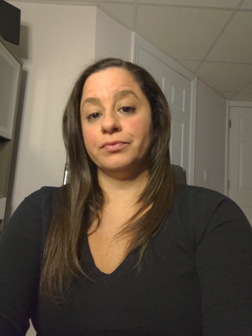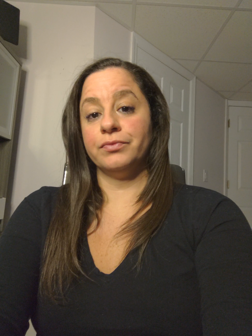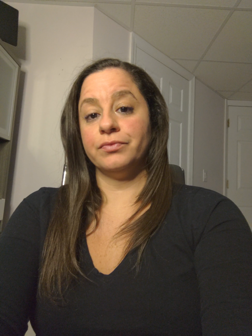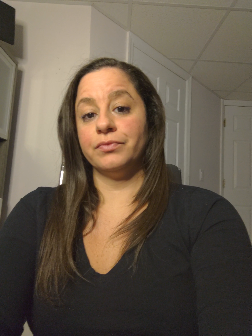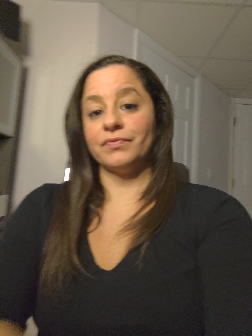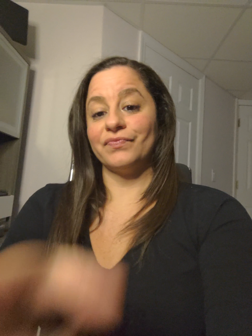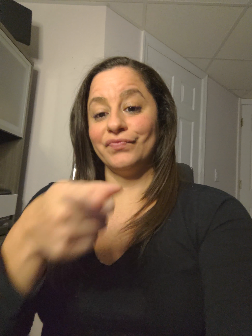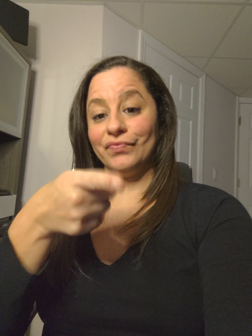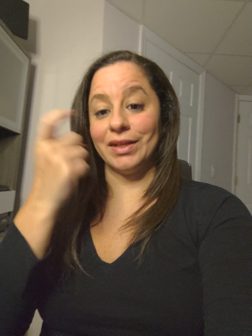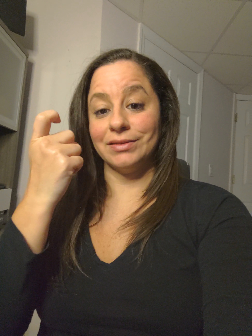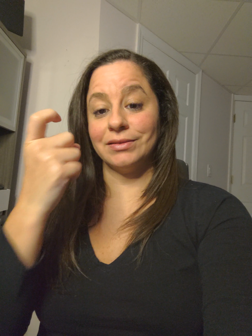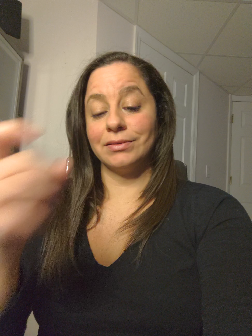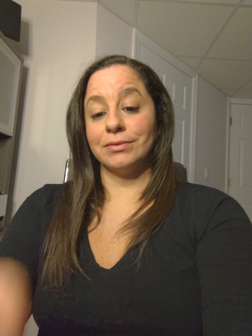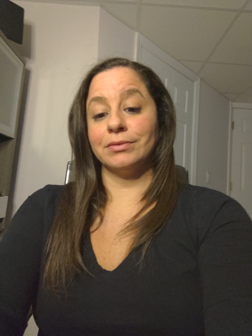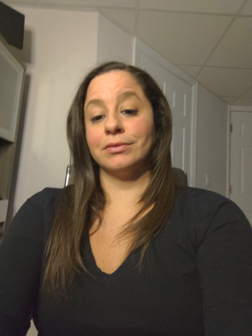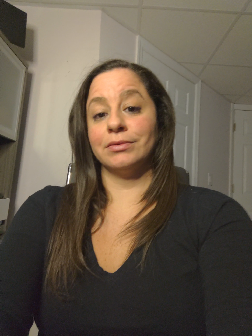fast